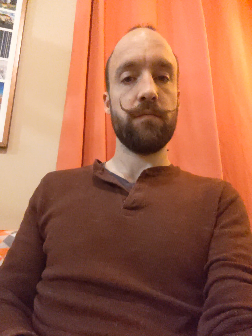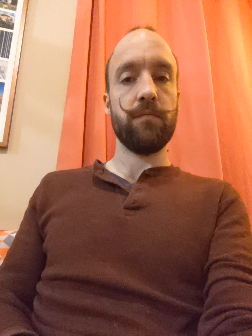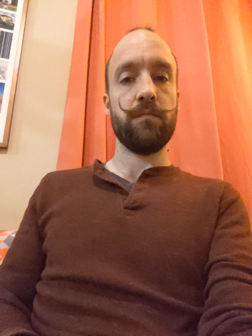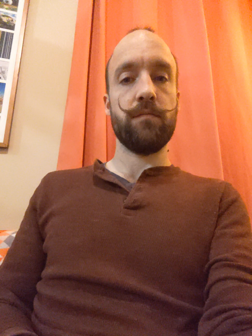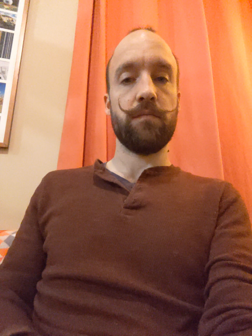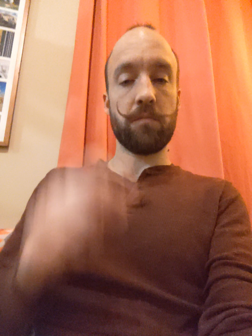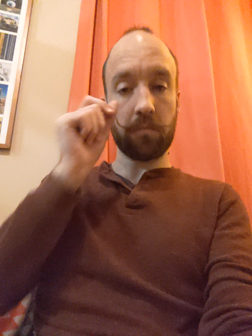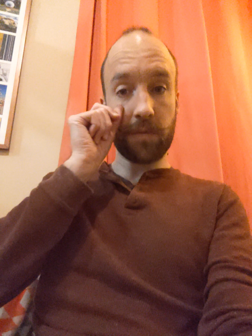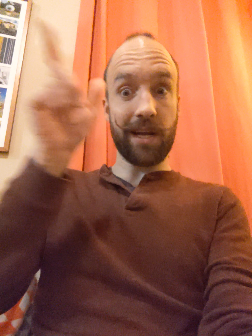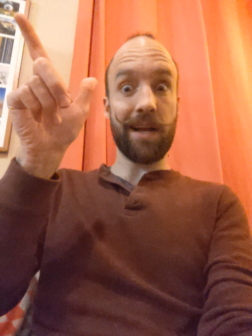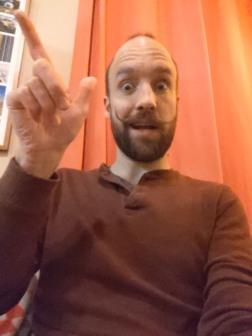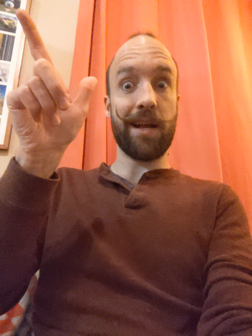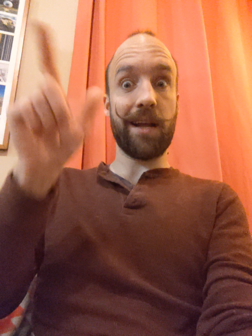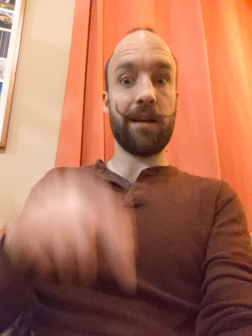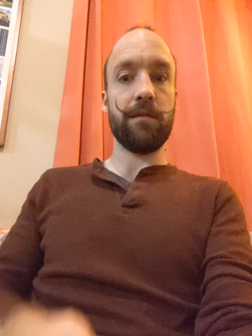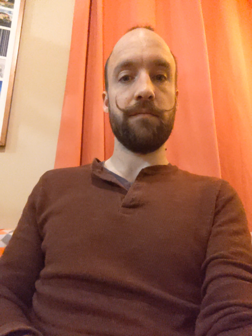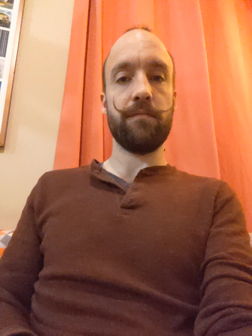awake